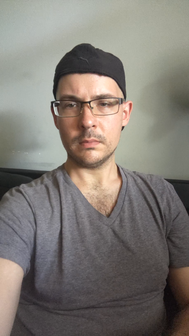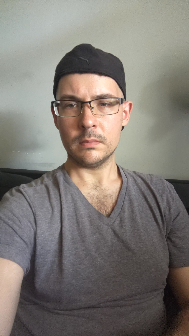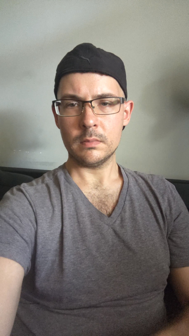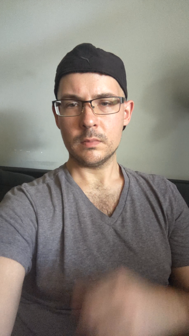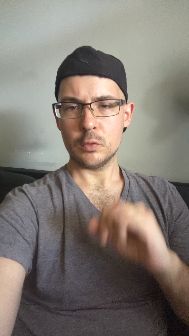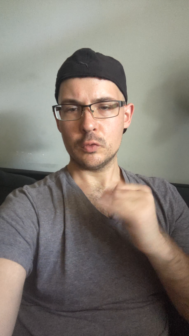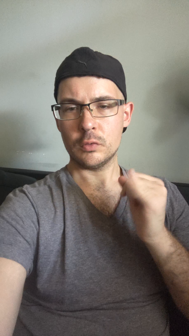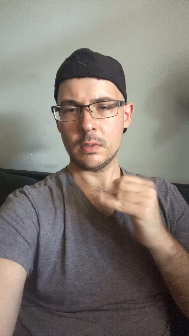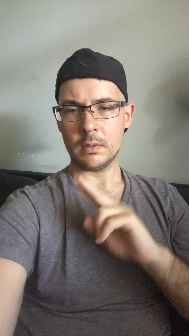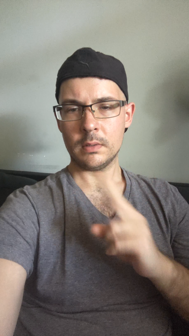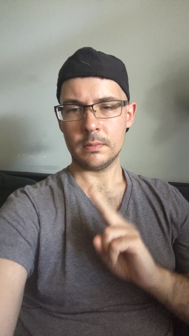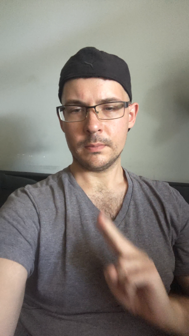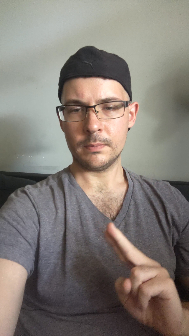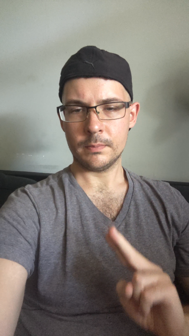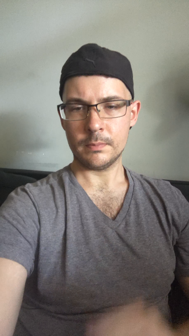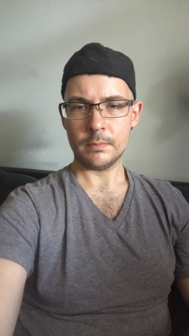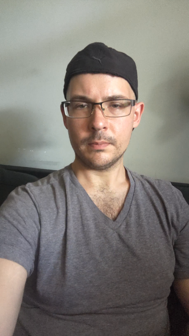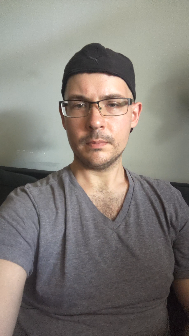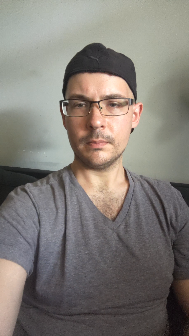jelly